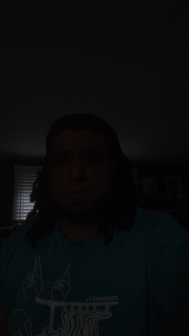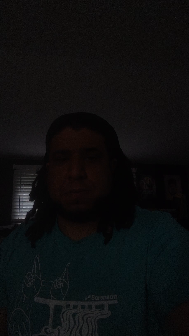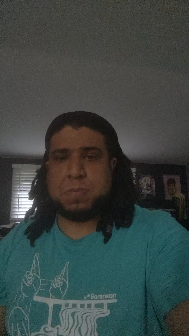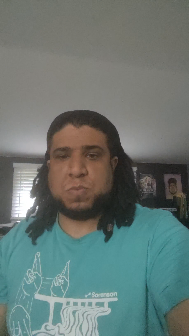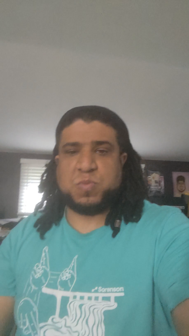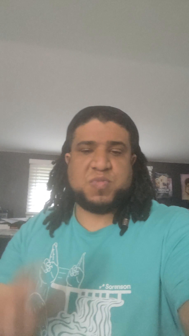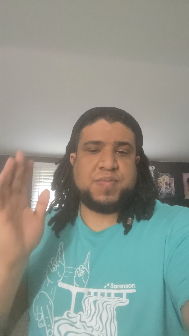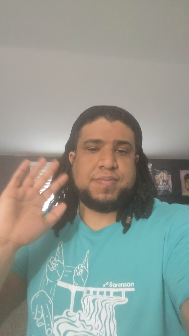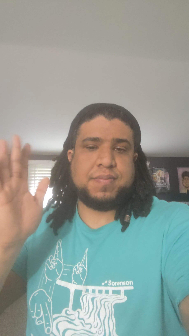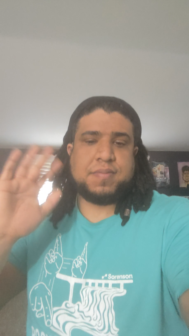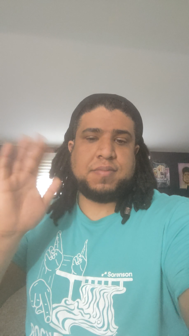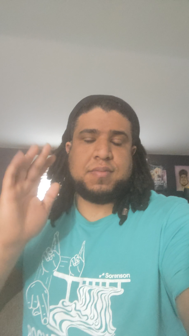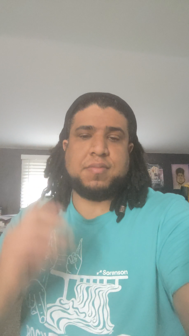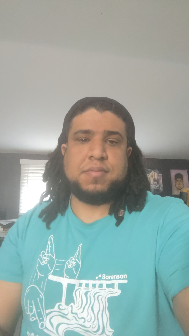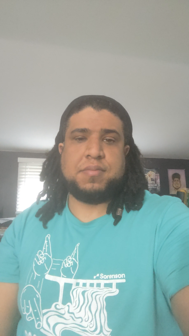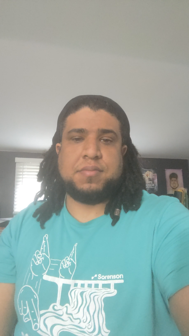hi